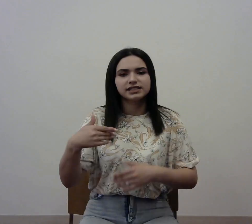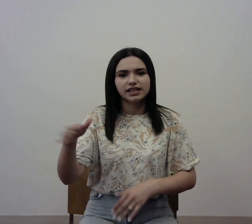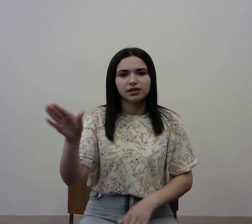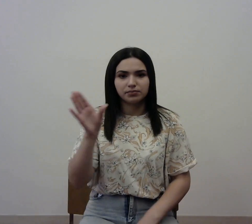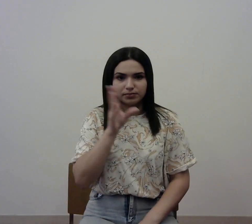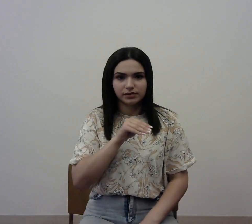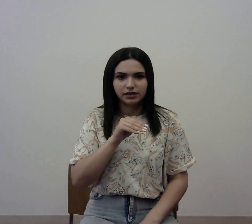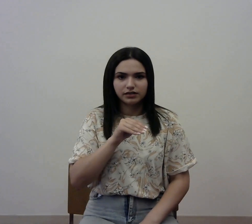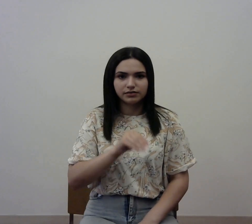getmək